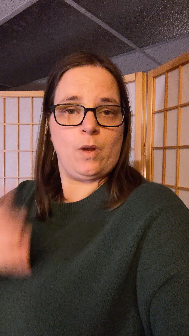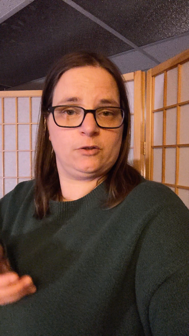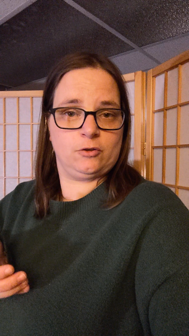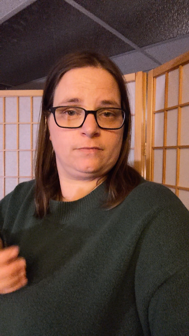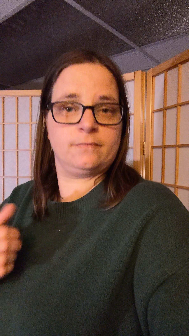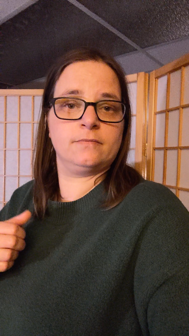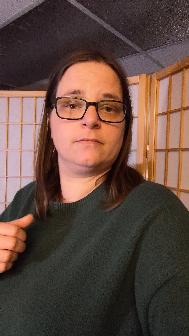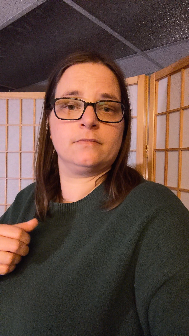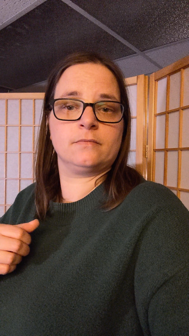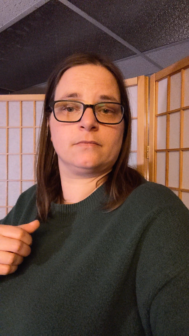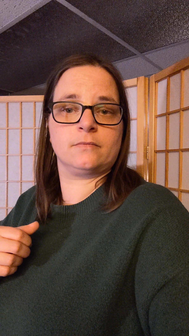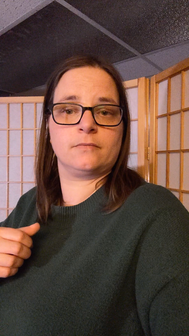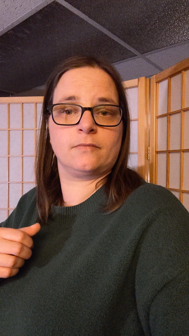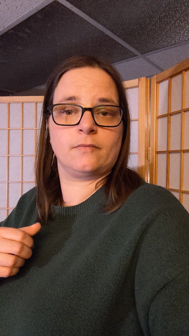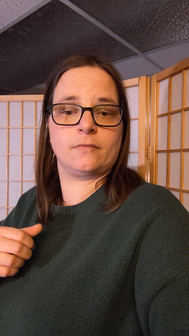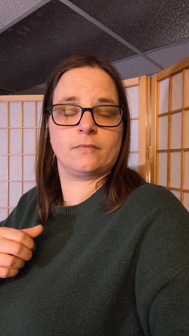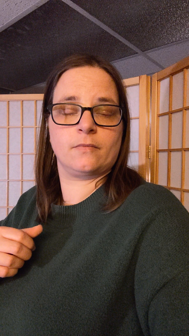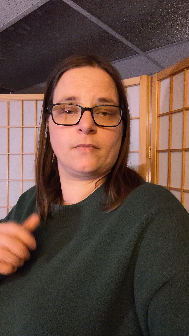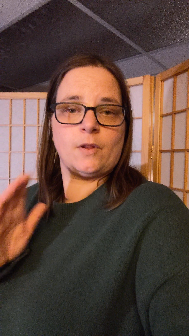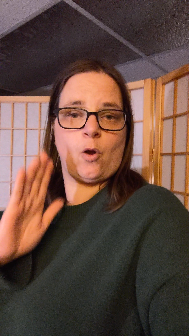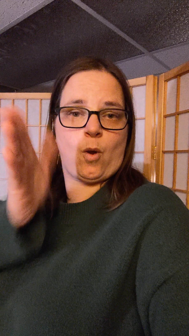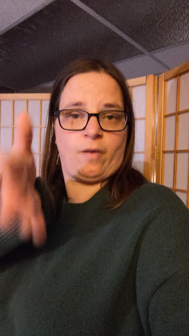over